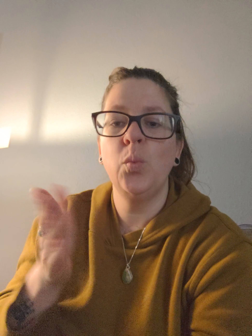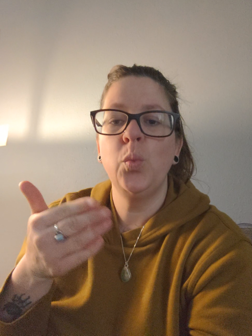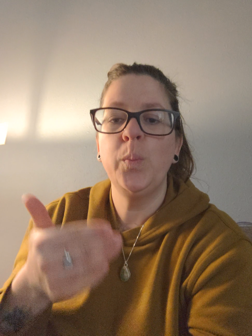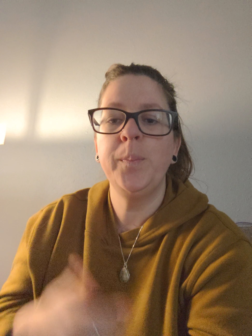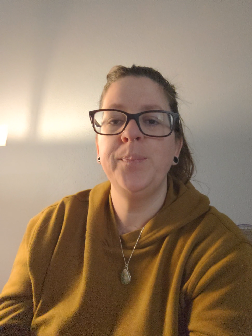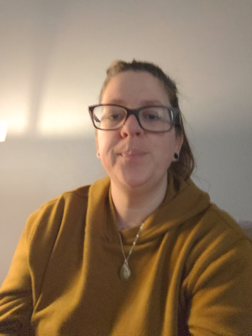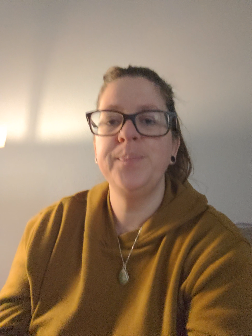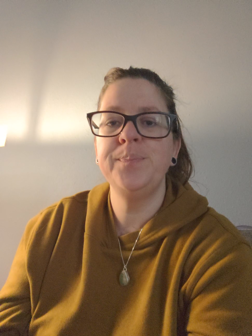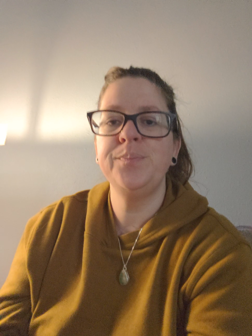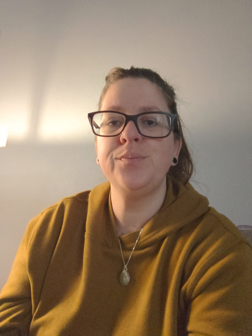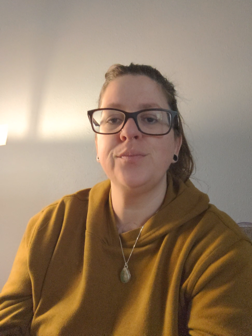room